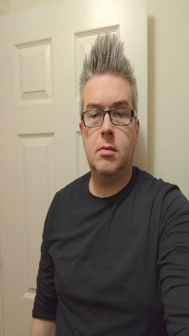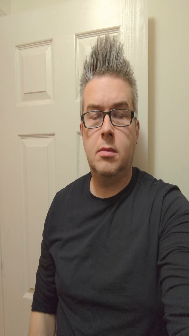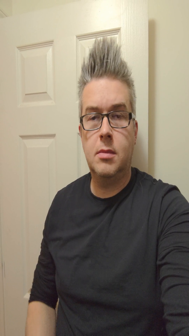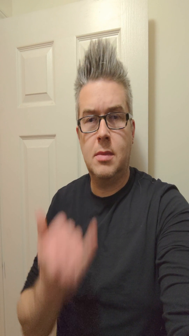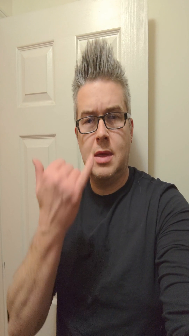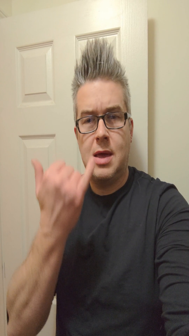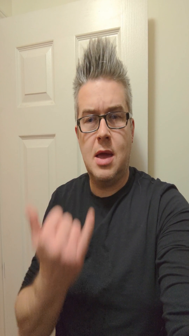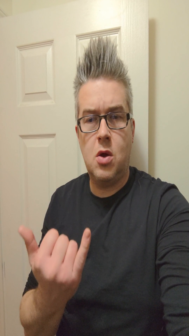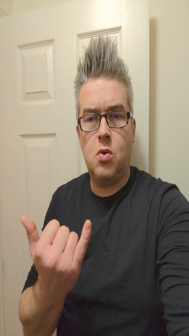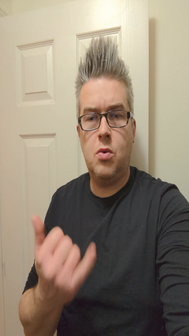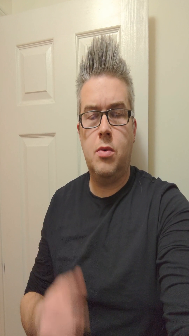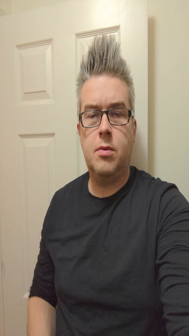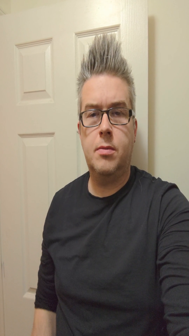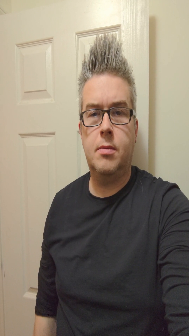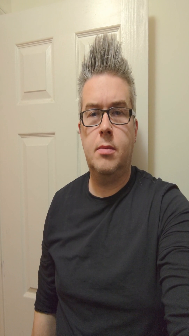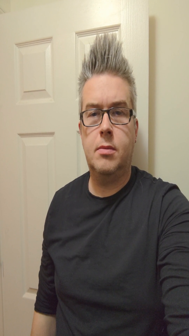now